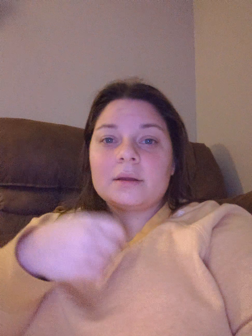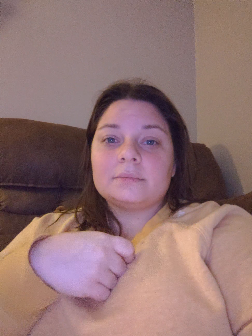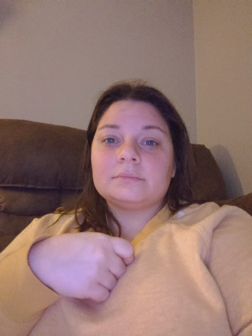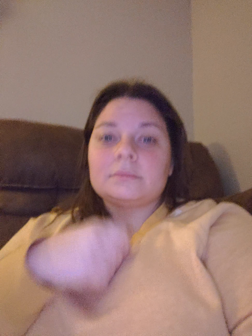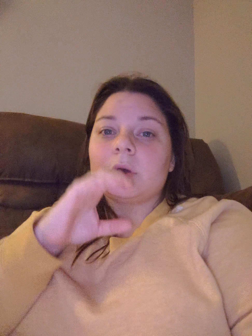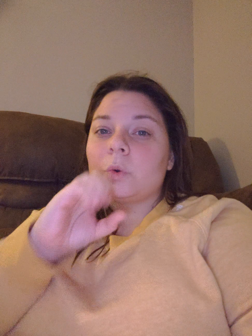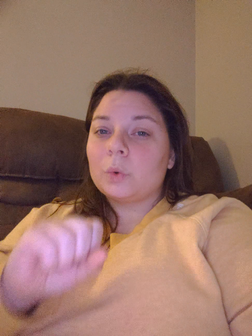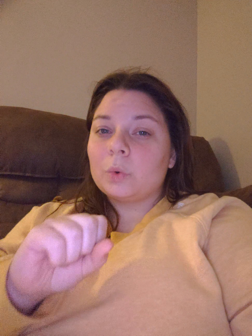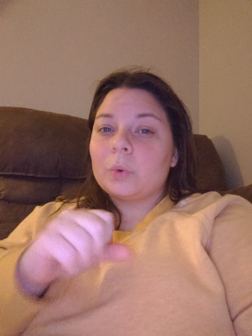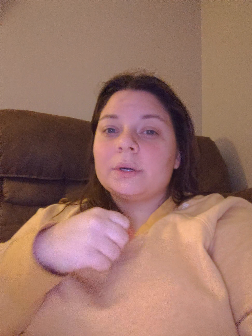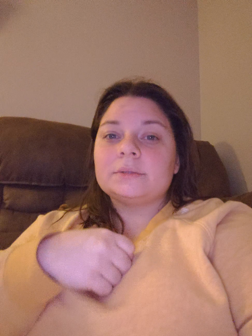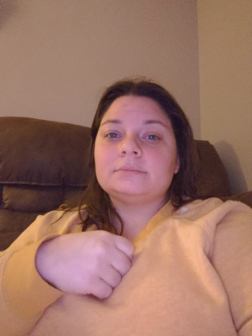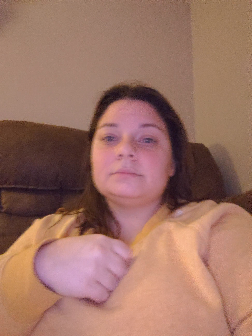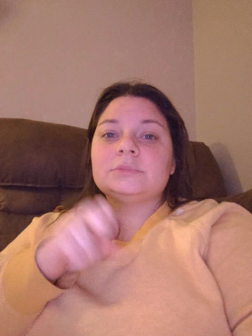old